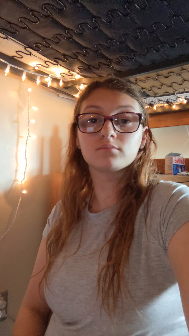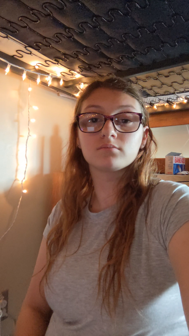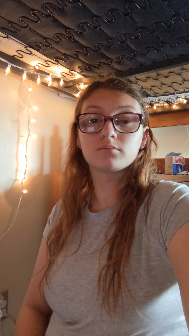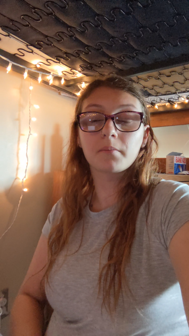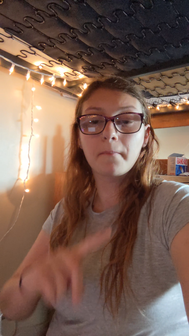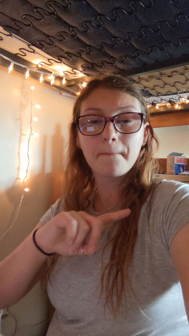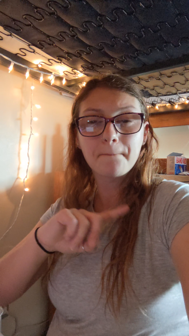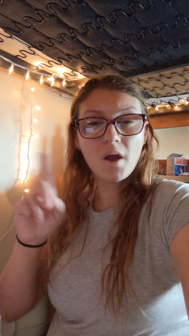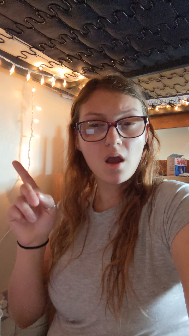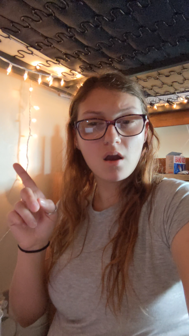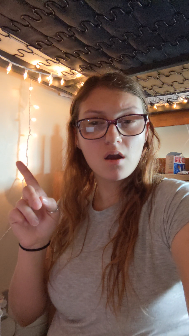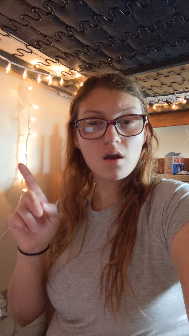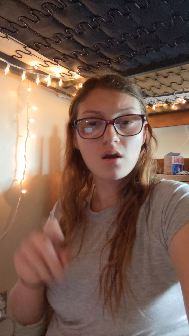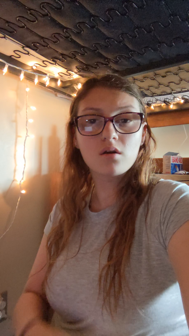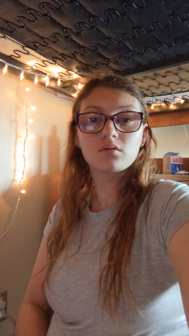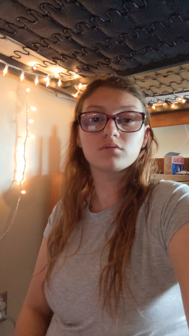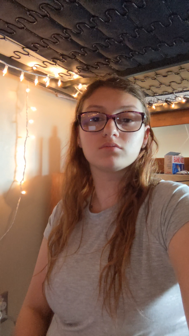but